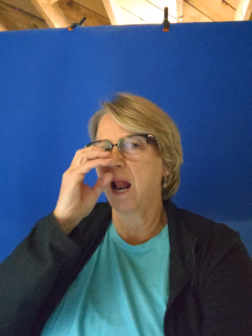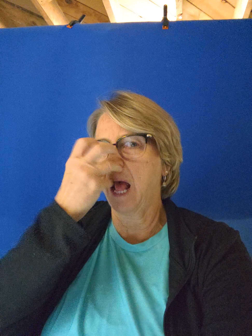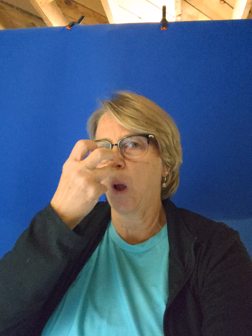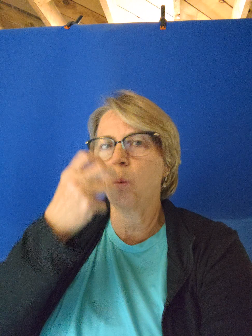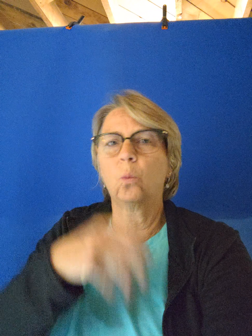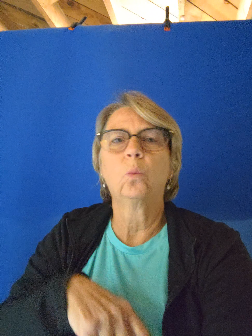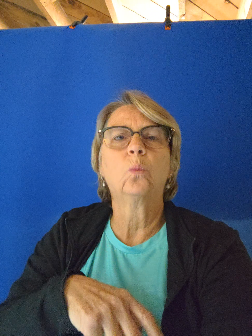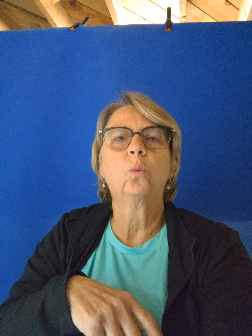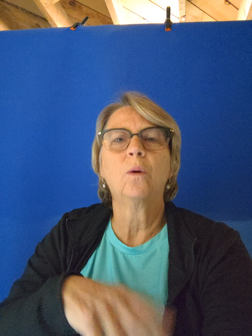clown